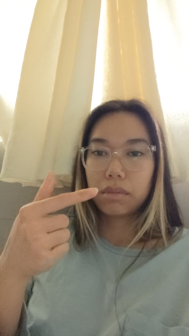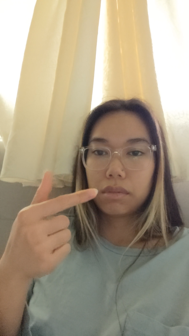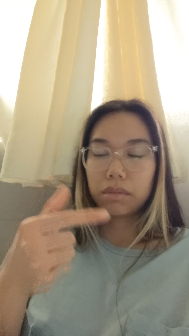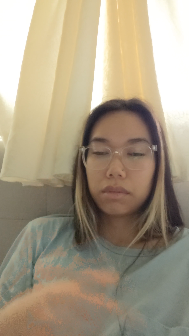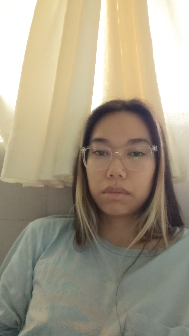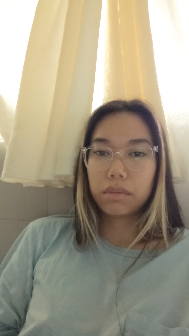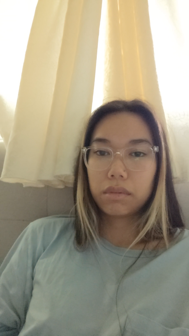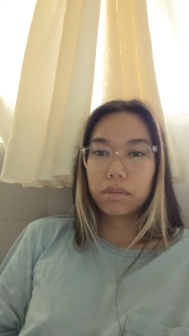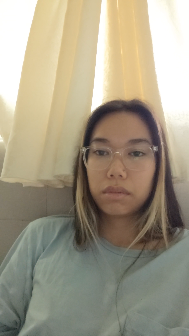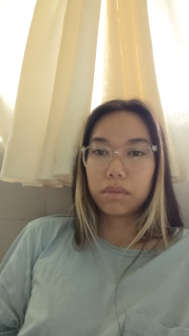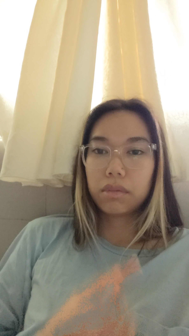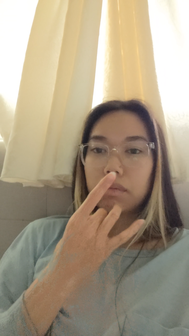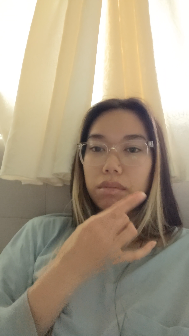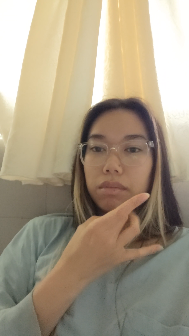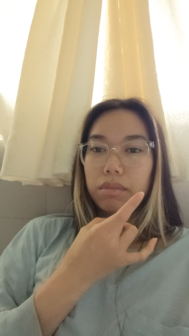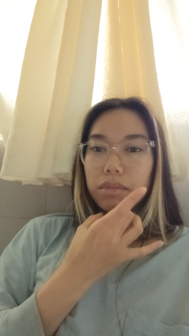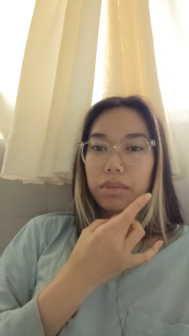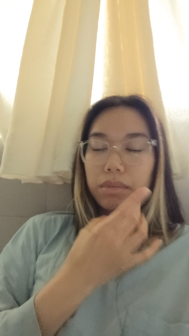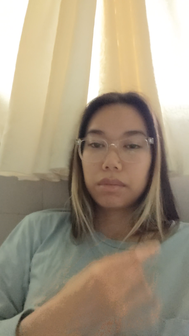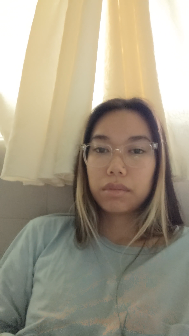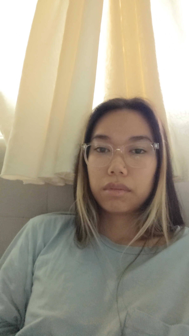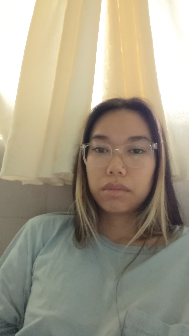light bulb